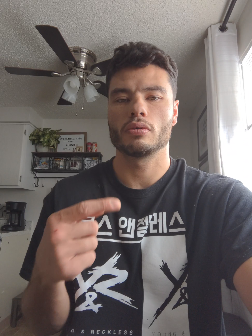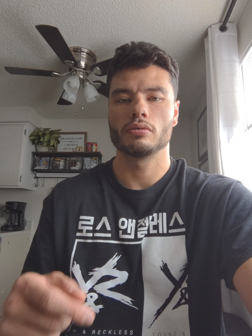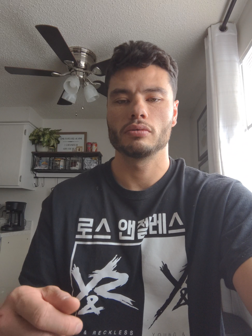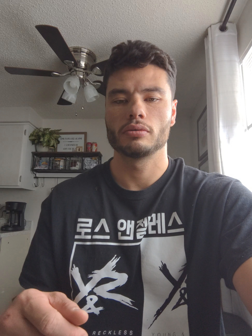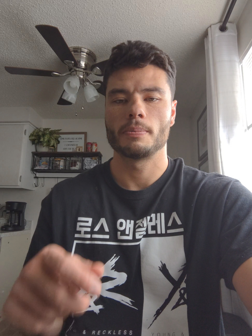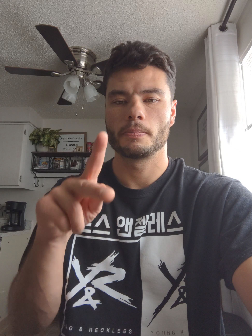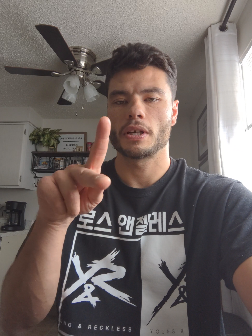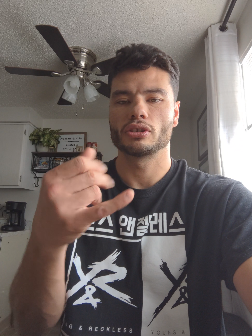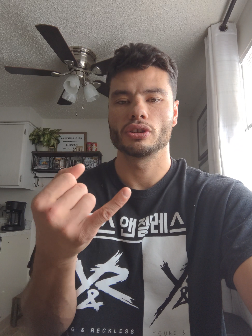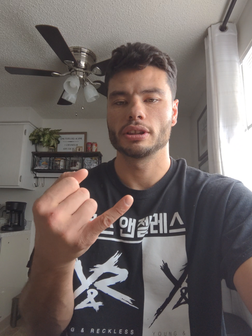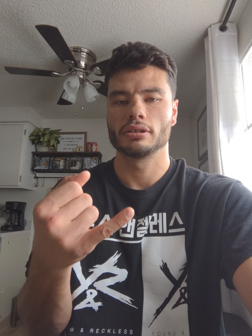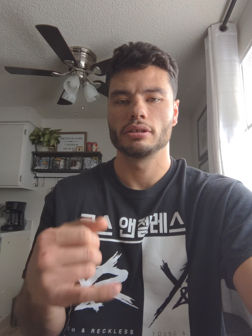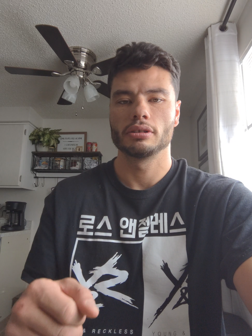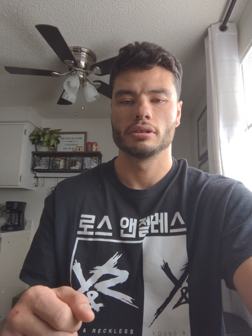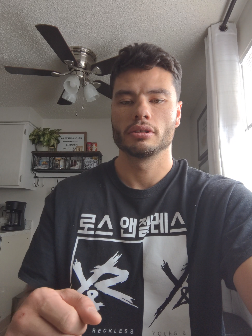pajamas